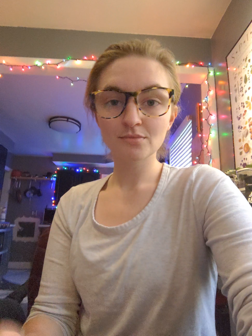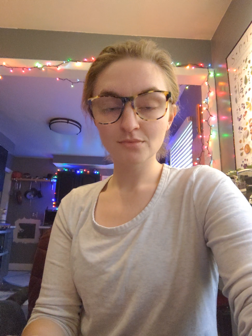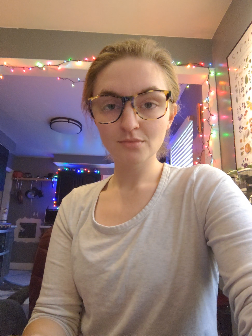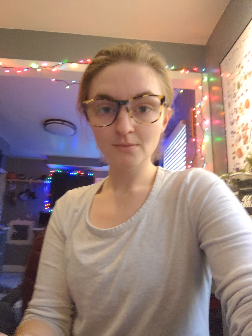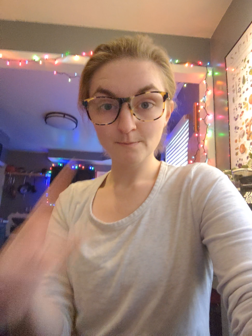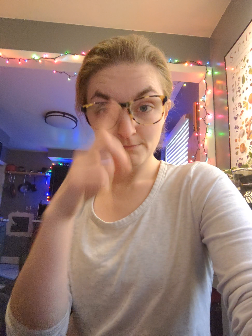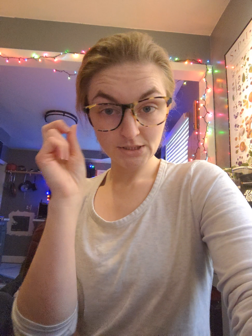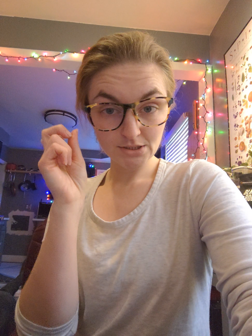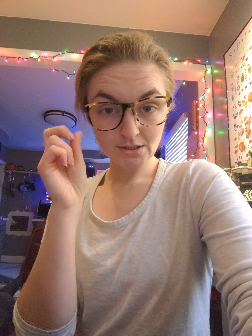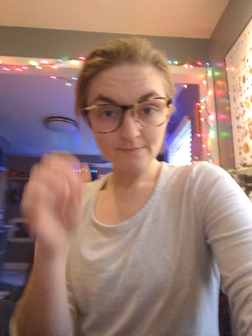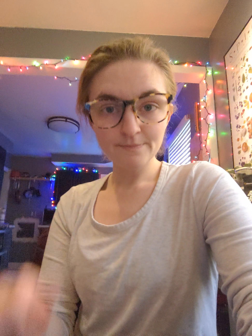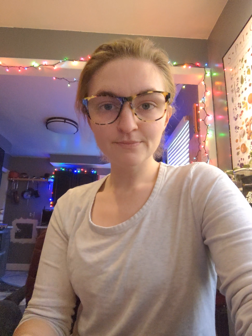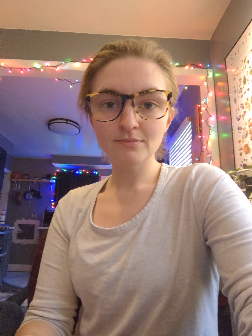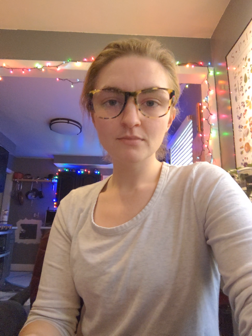because